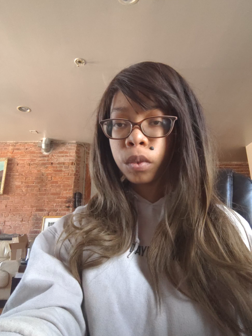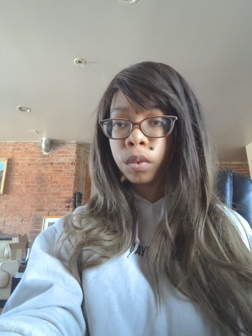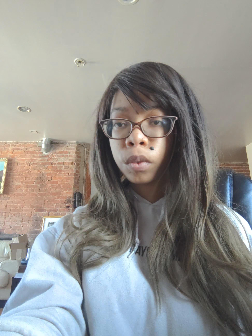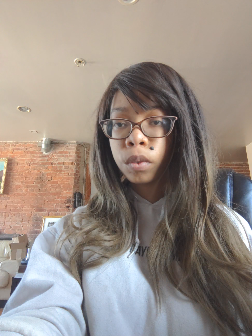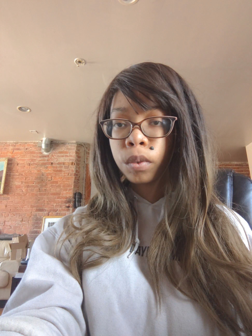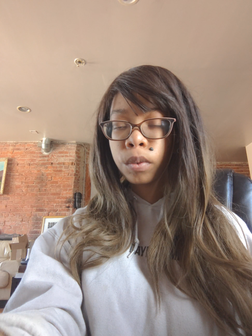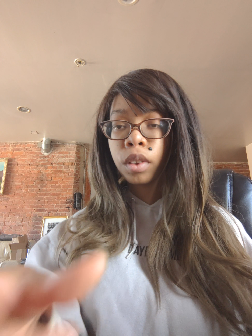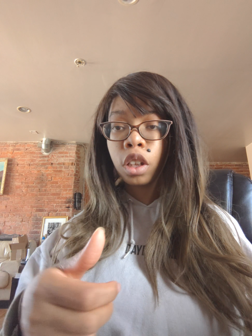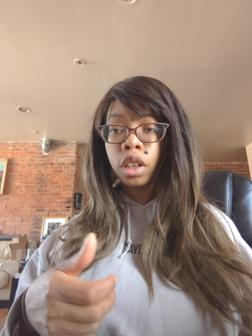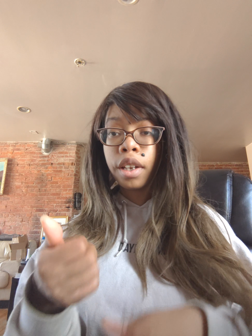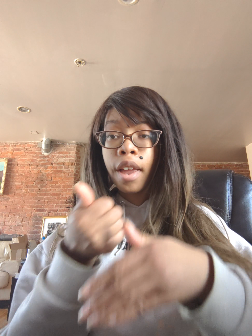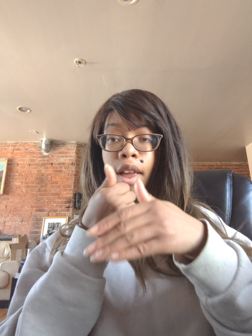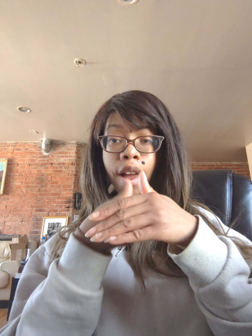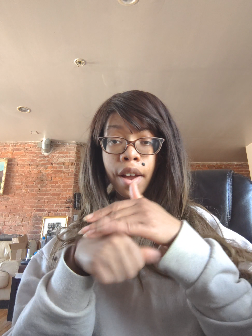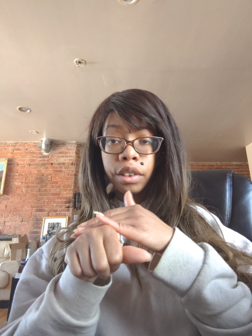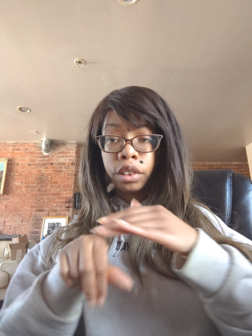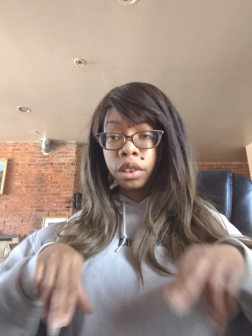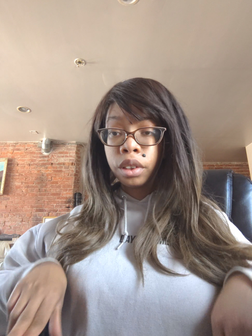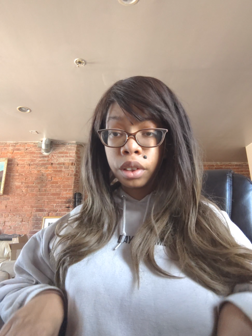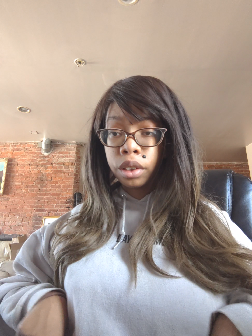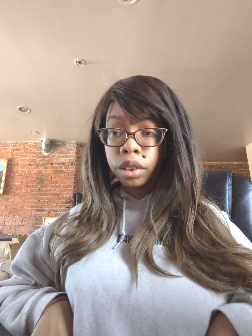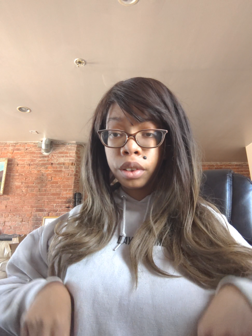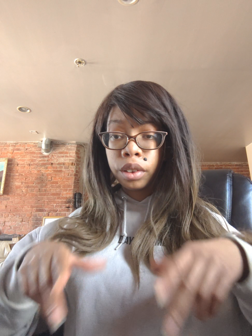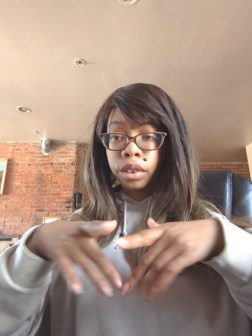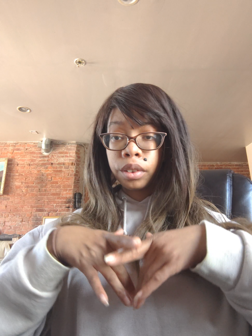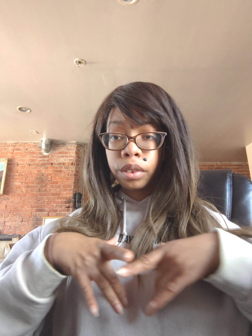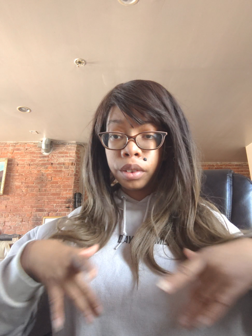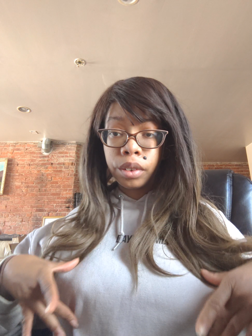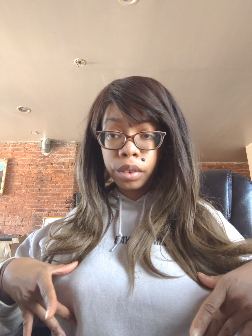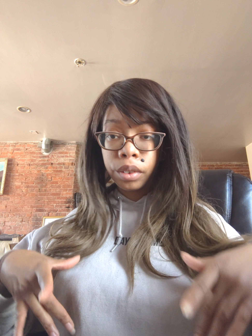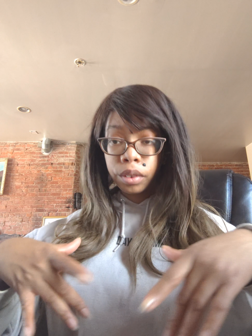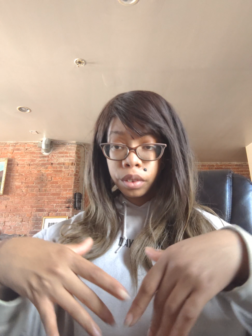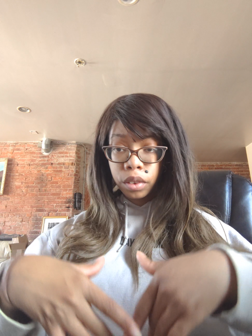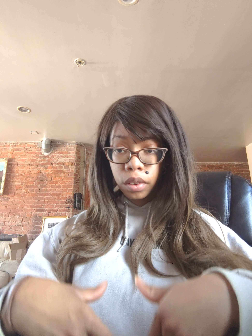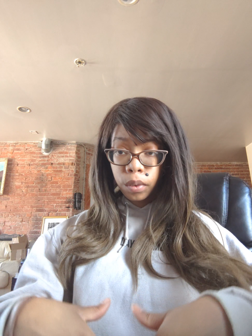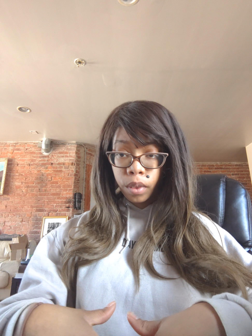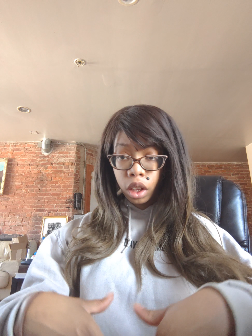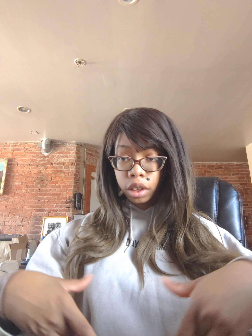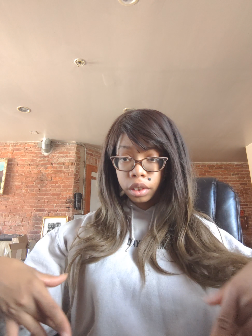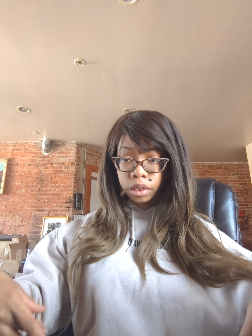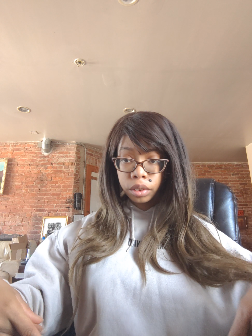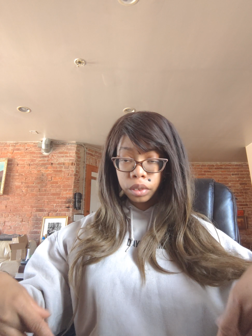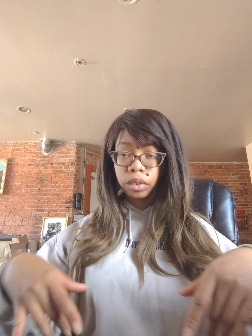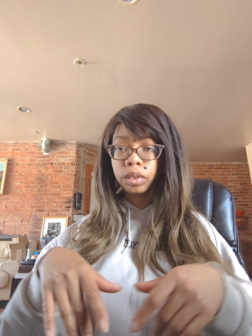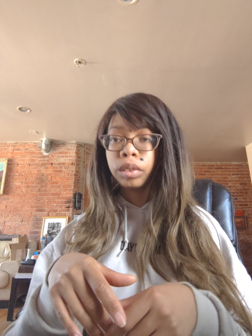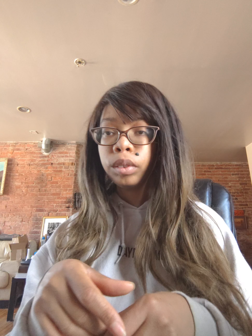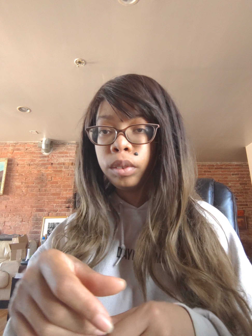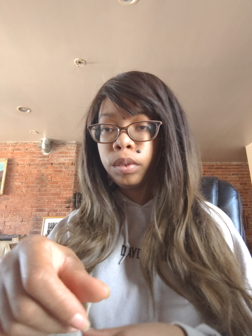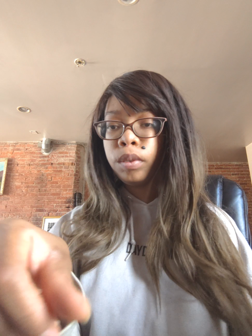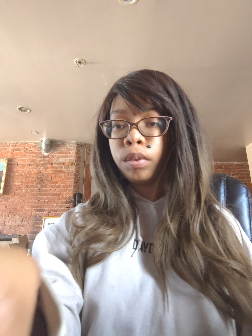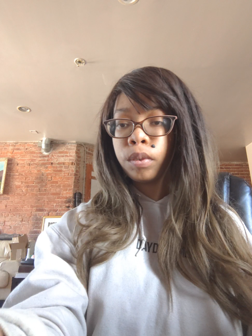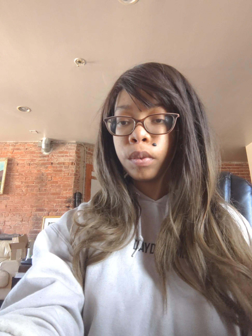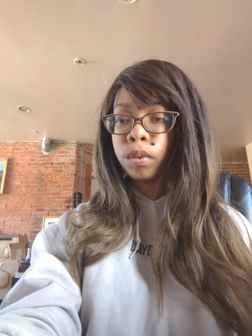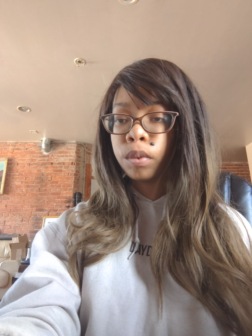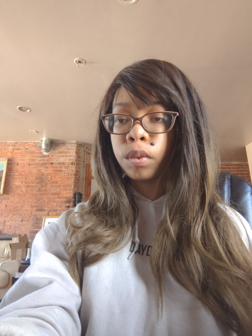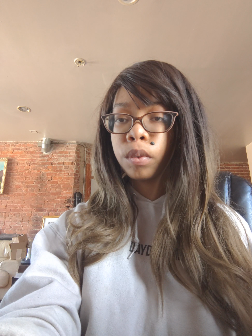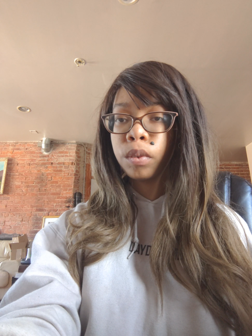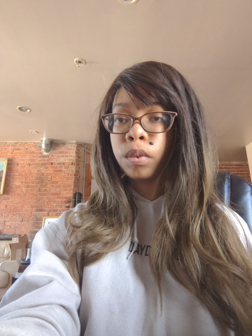underwear